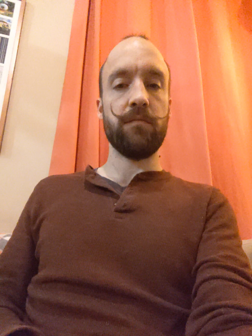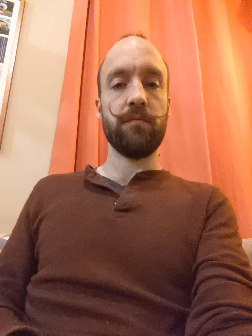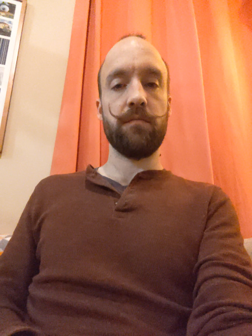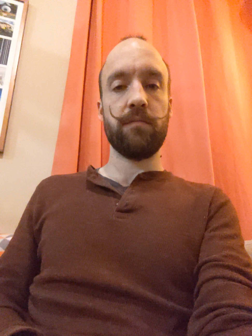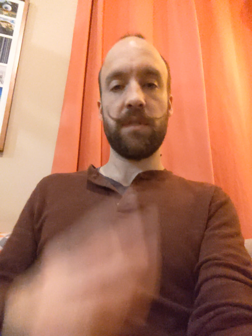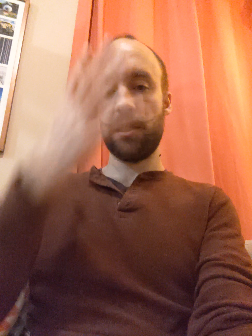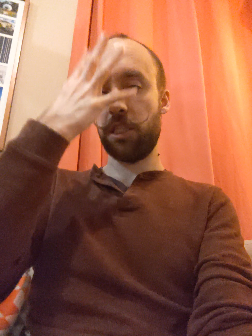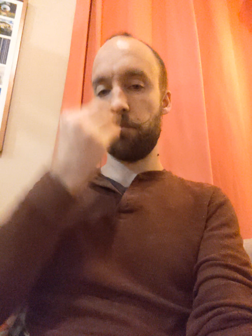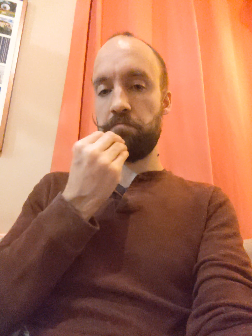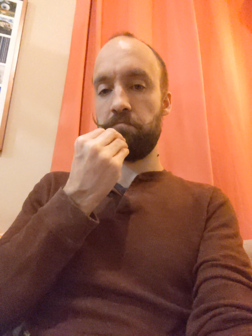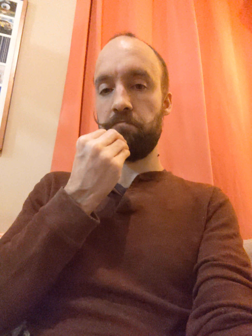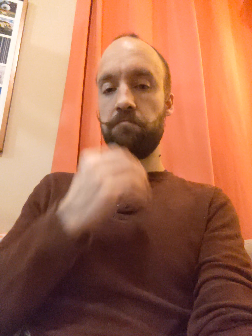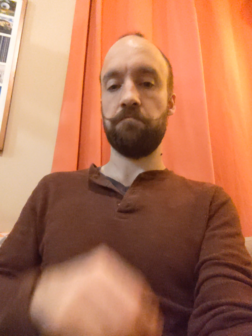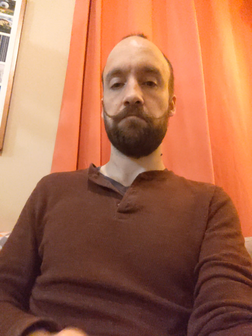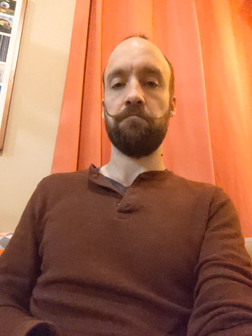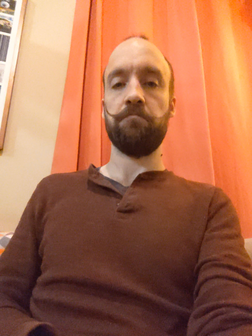sleep